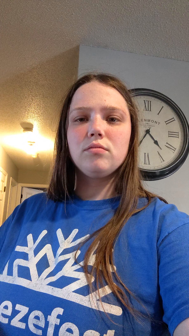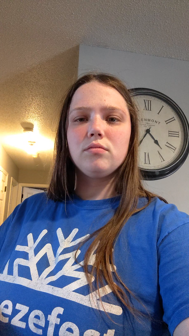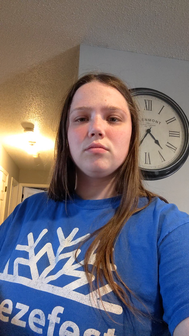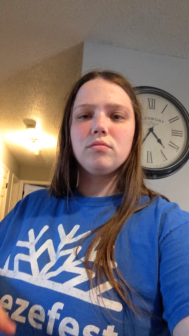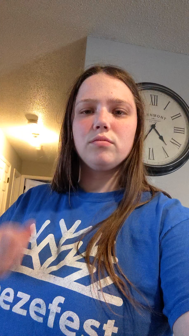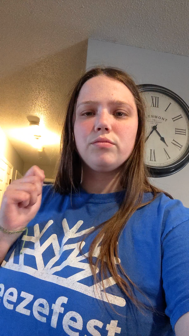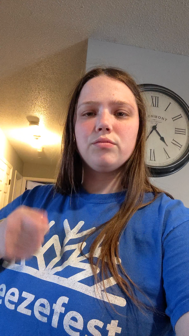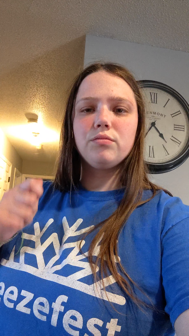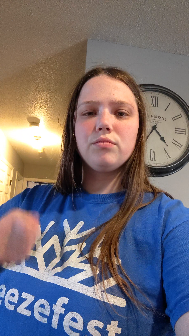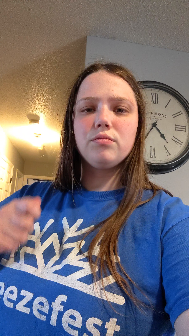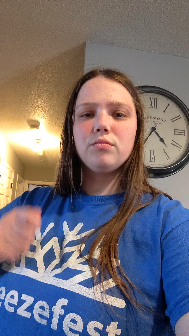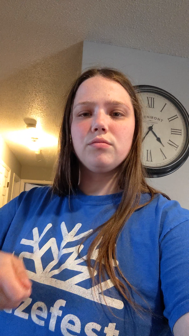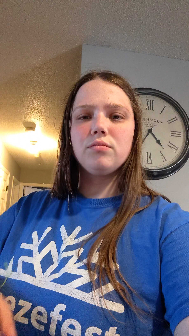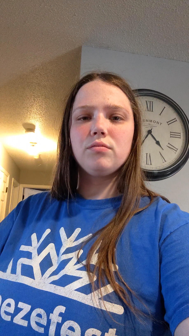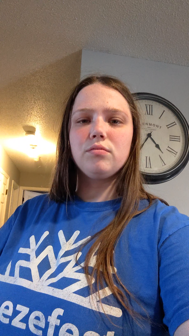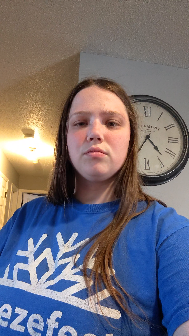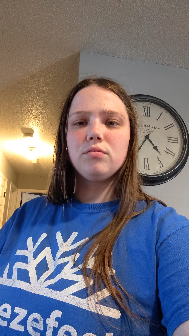cart